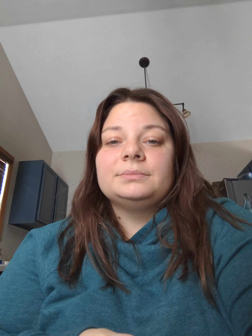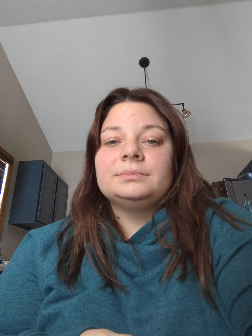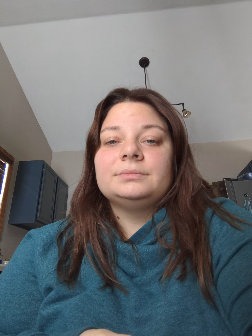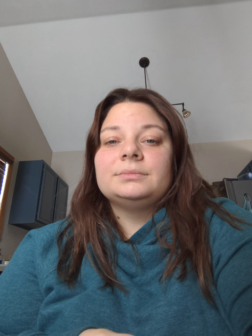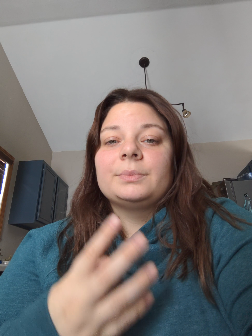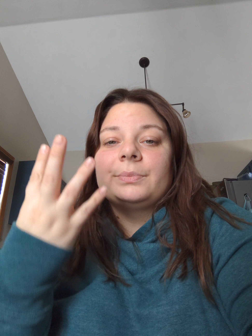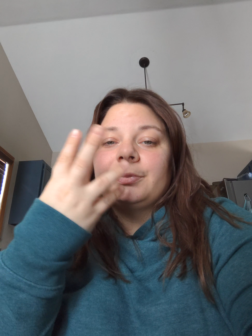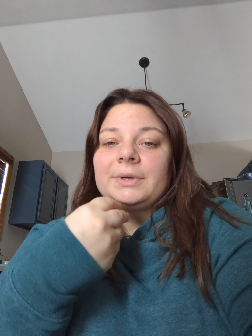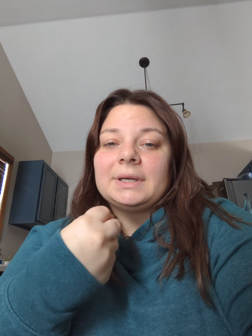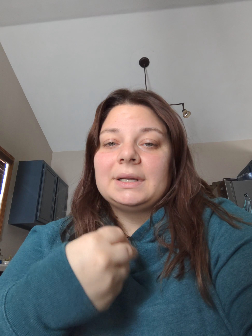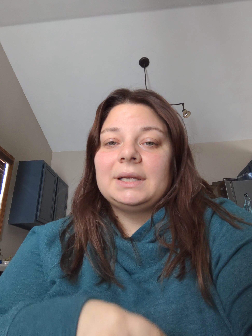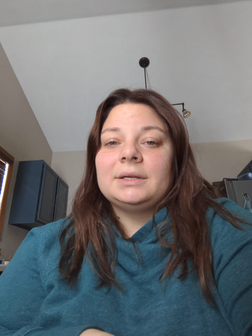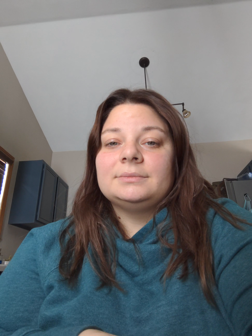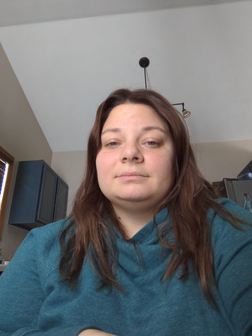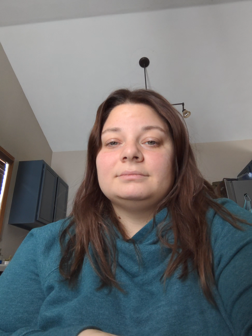pretty